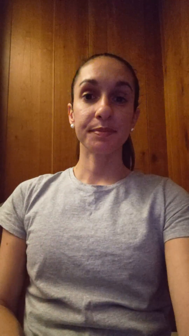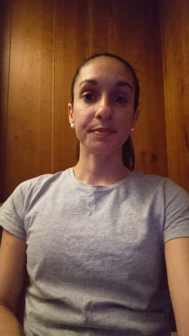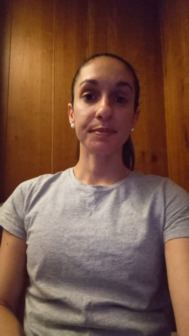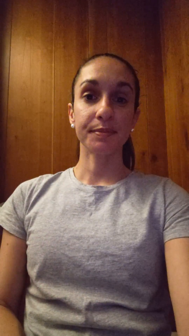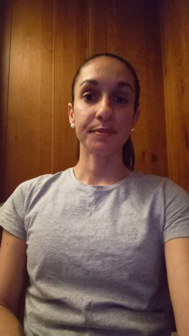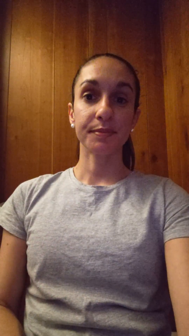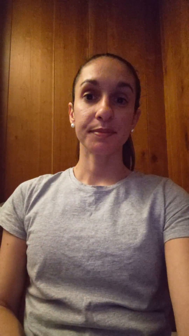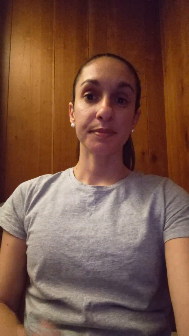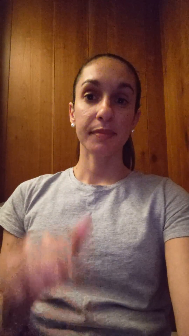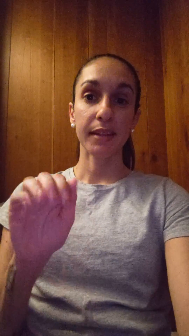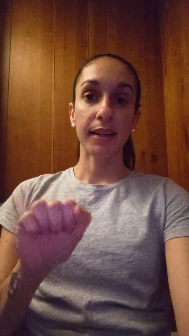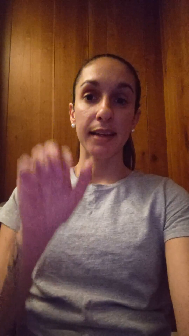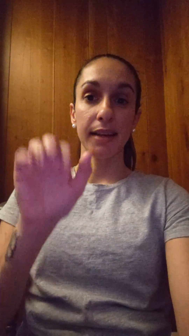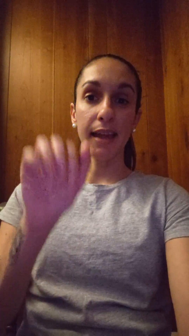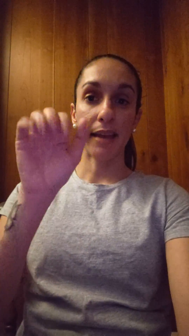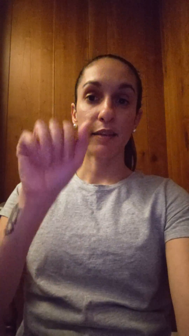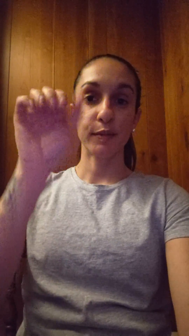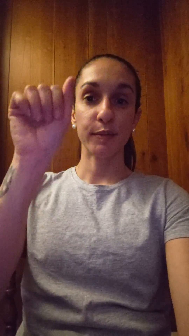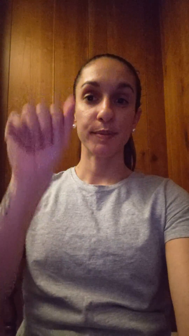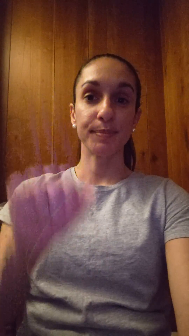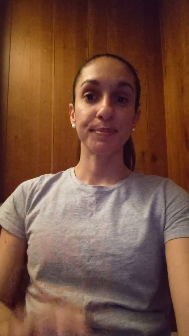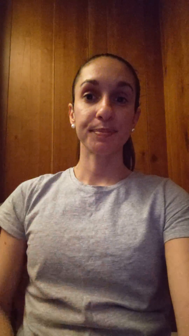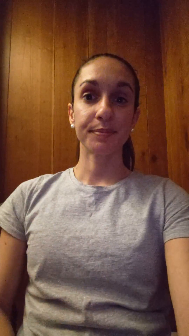ladder